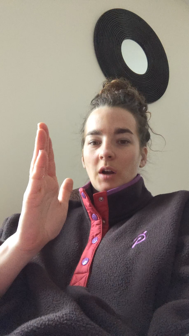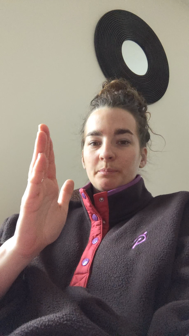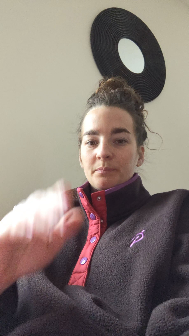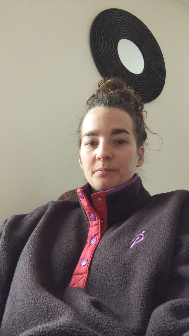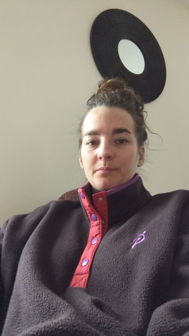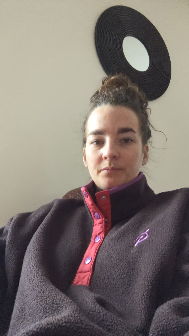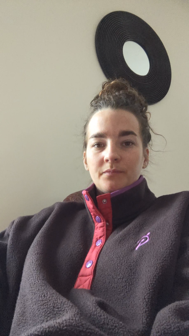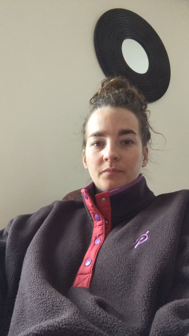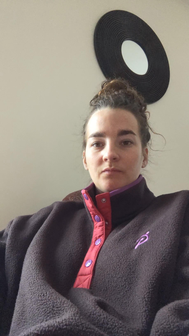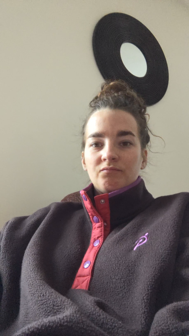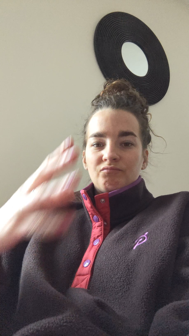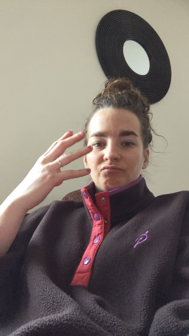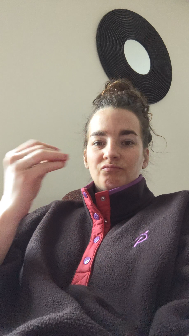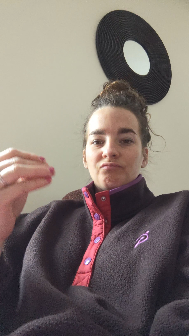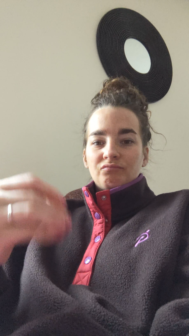got to